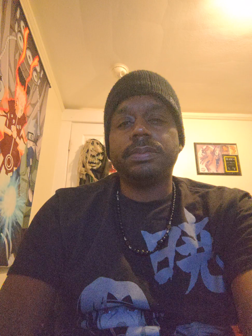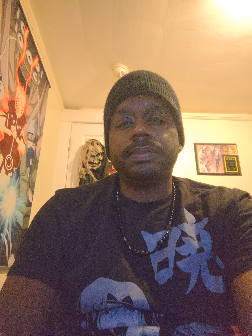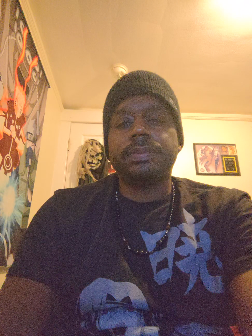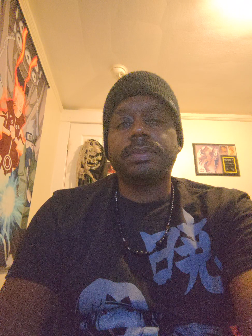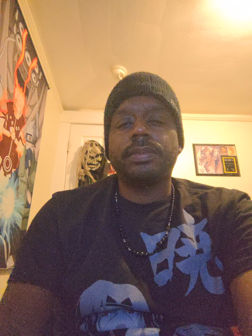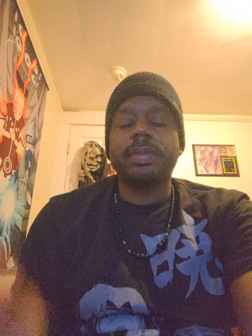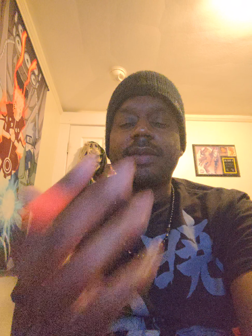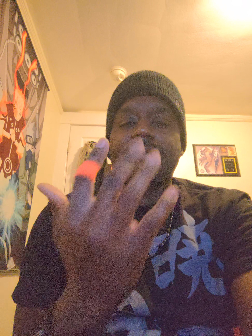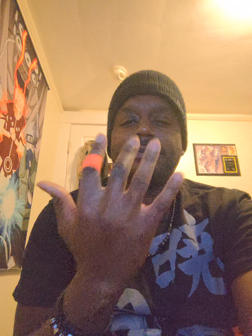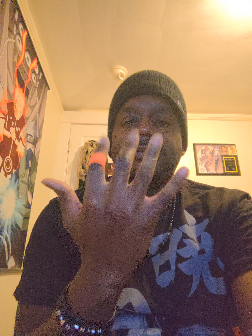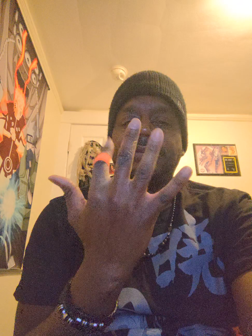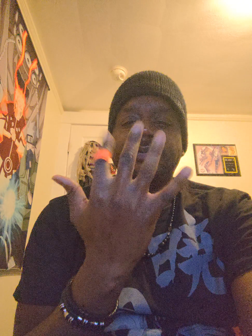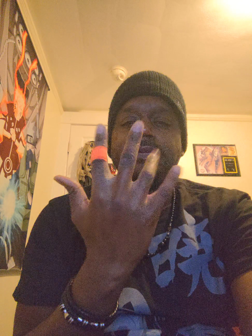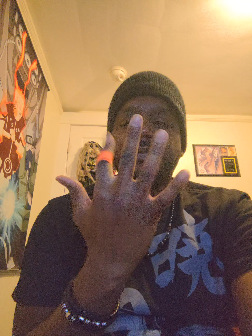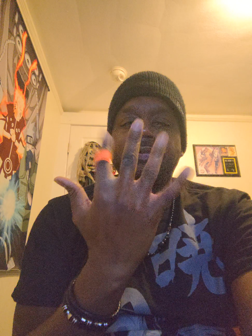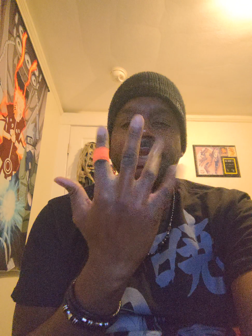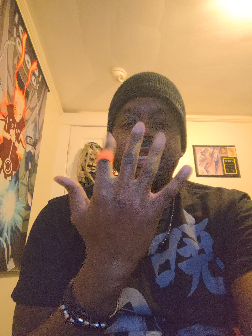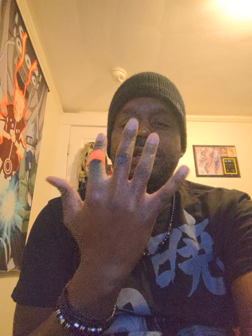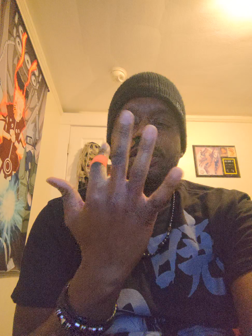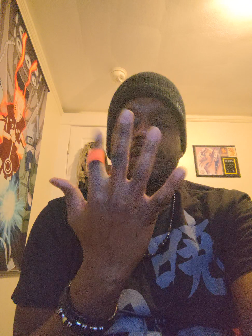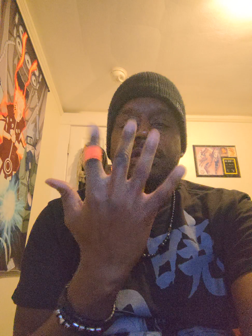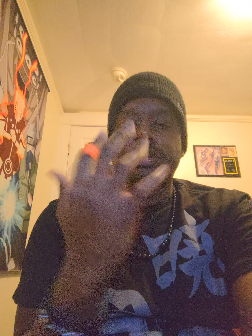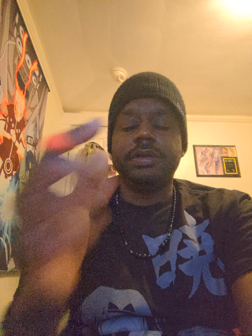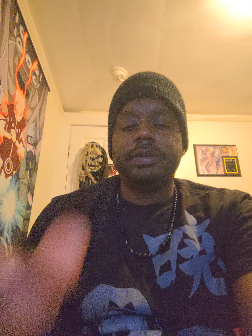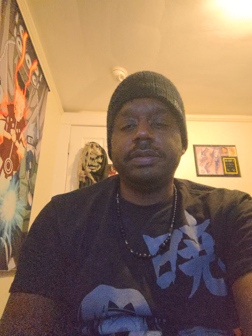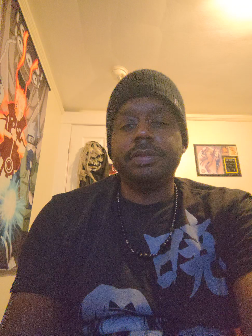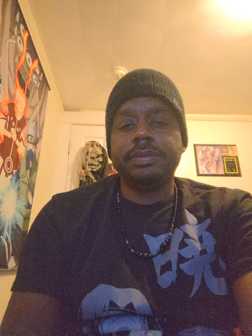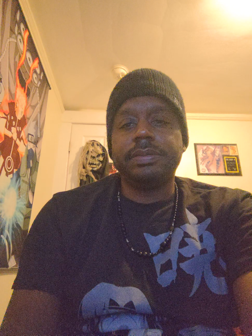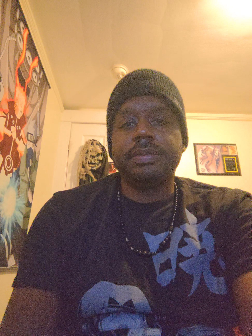finger